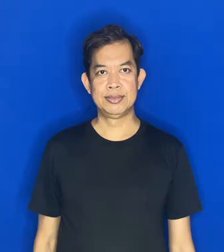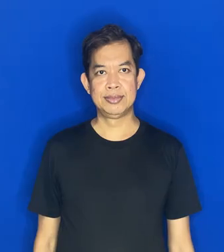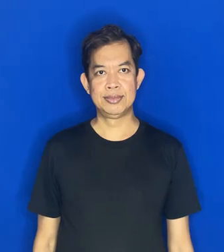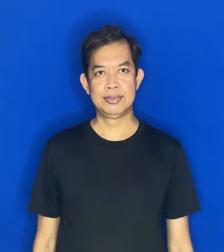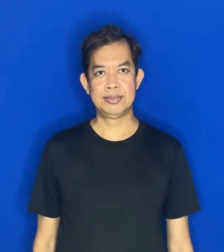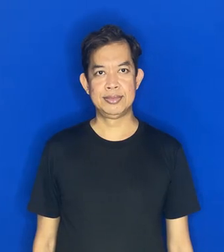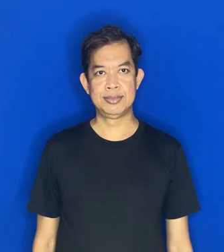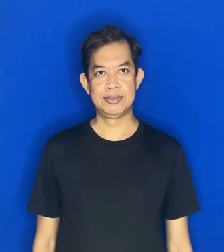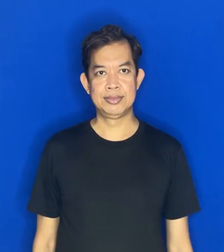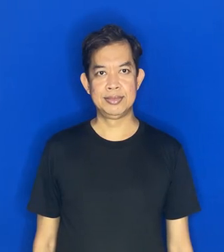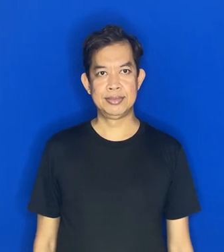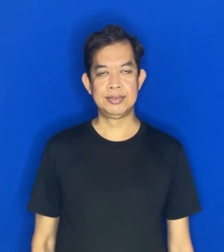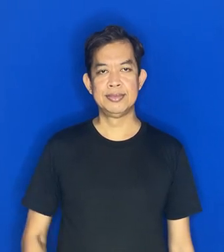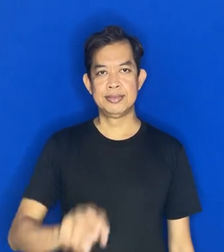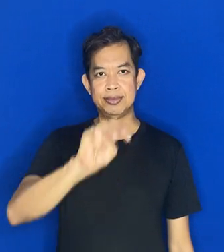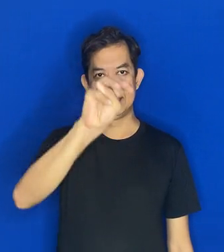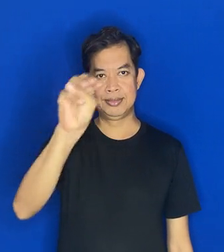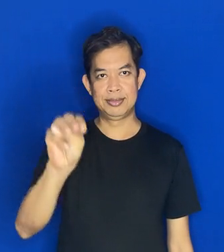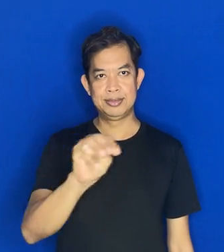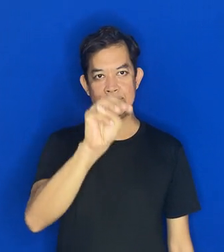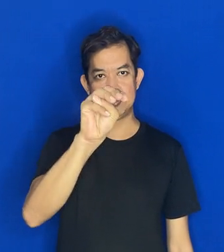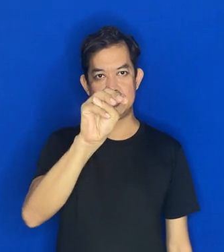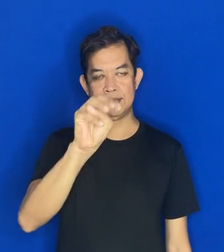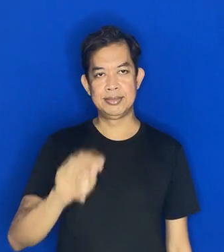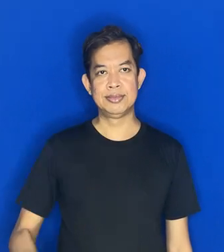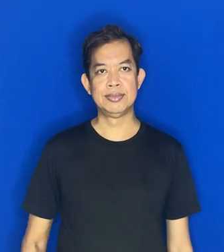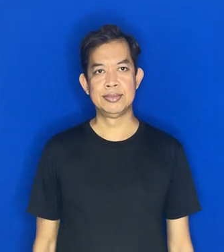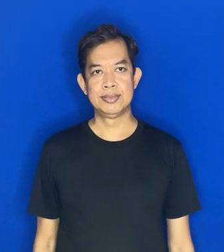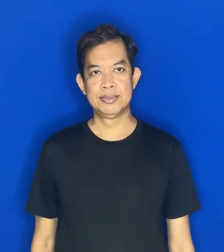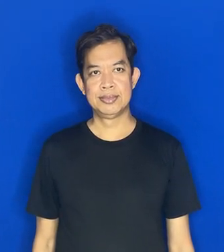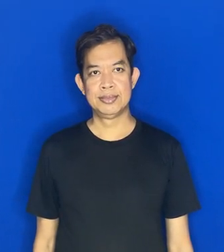monday